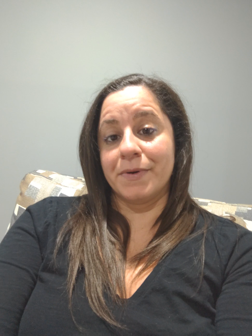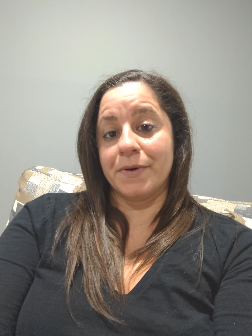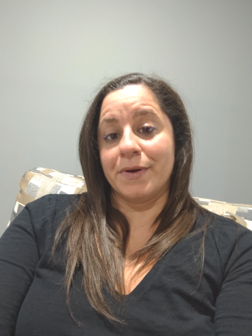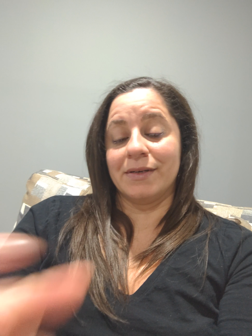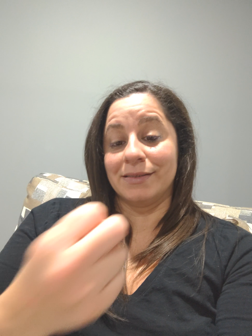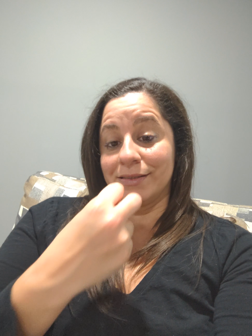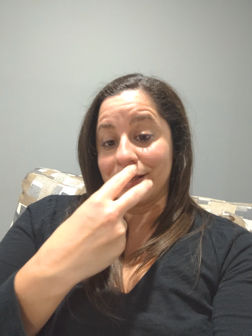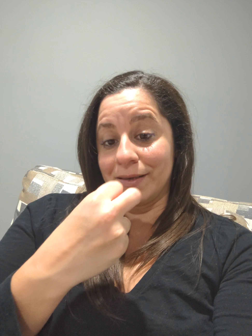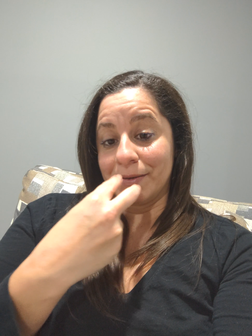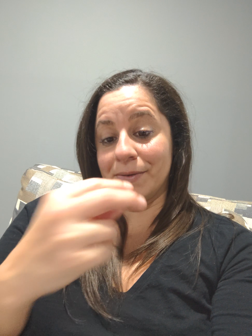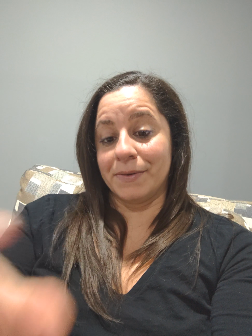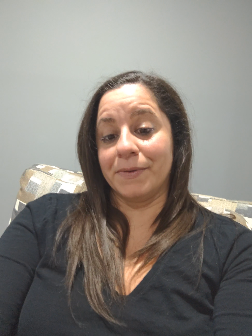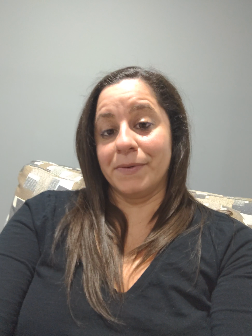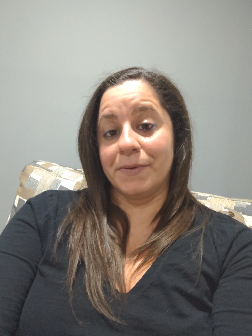snack